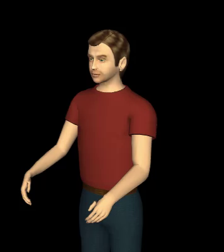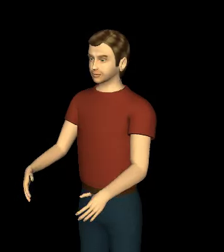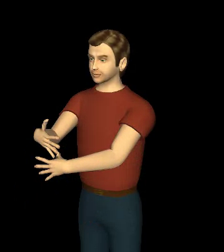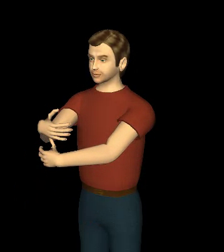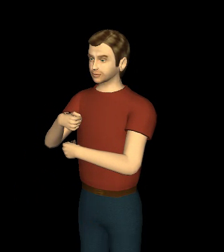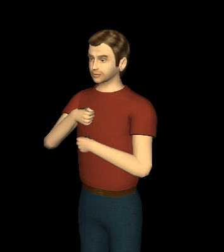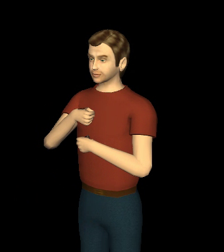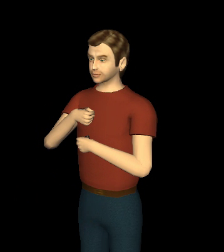يستقبل